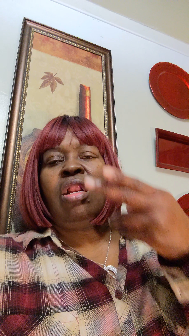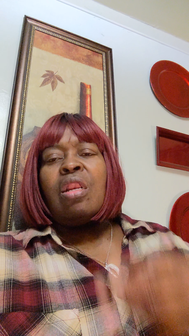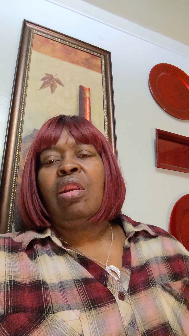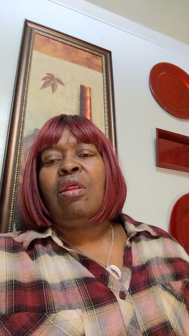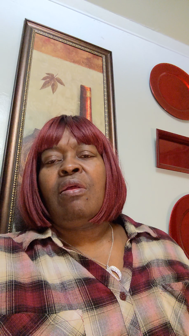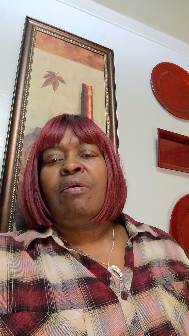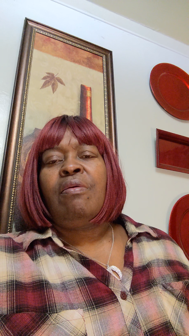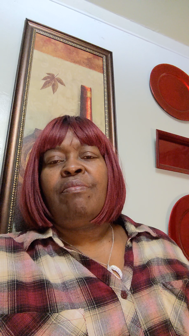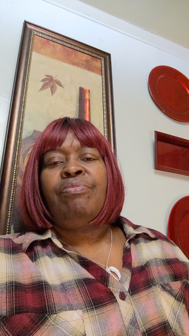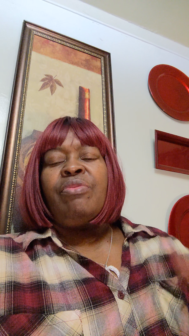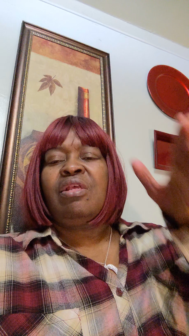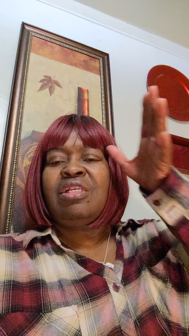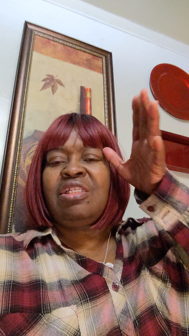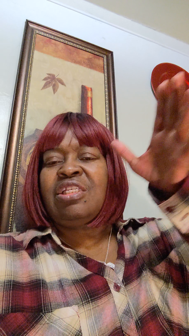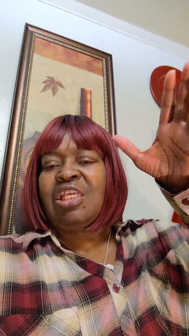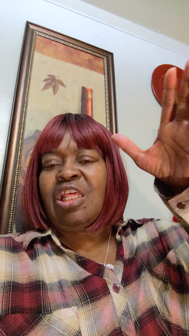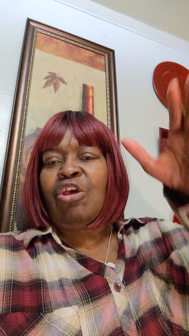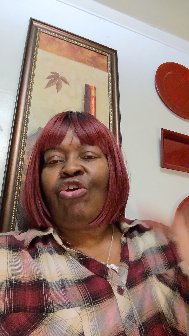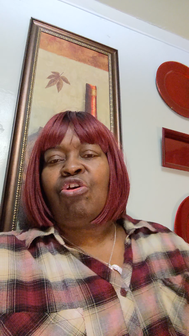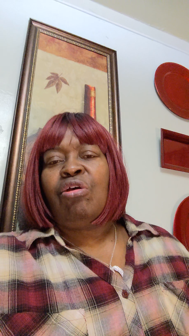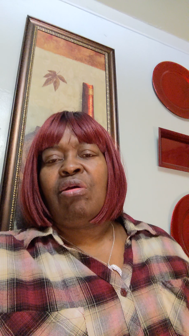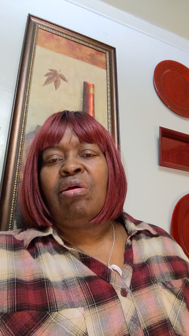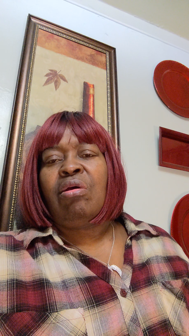deer